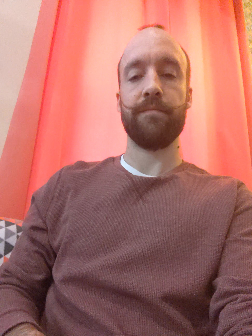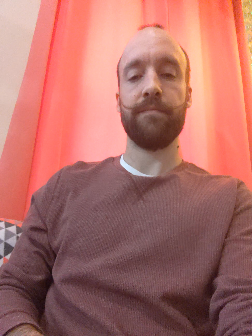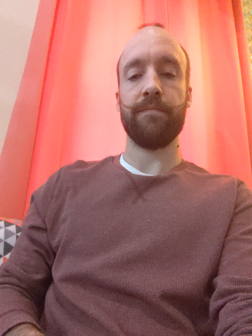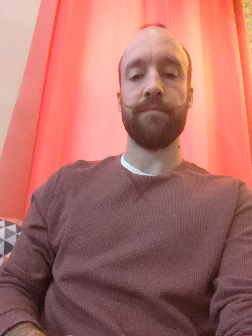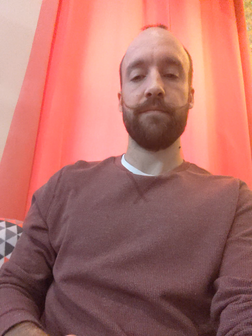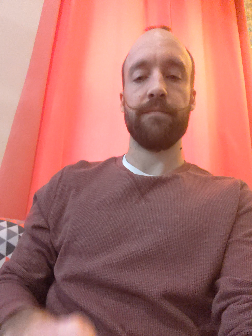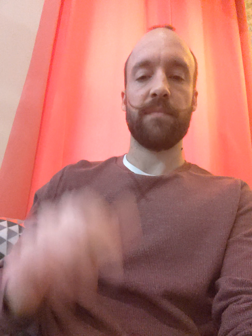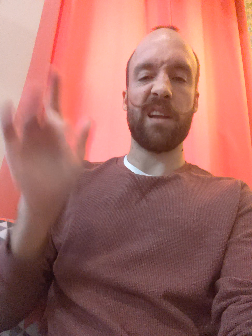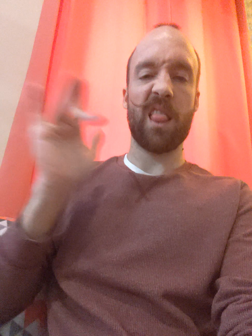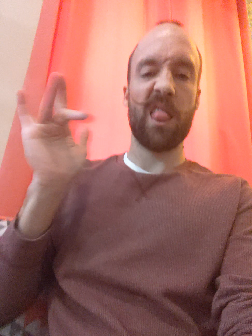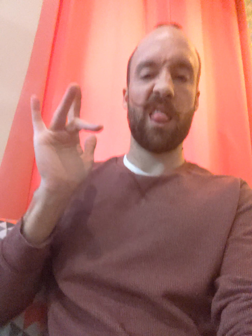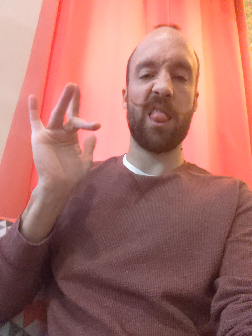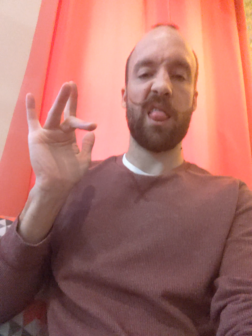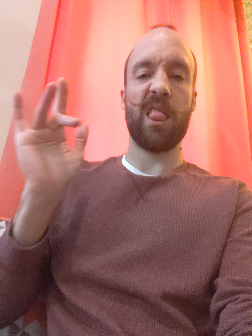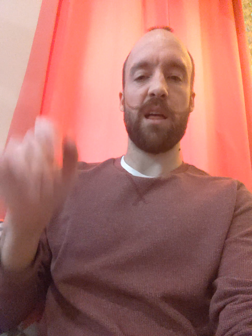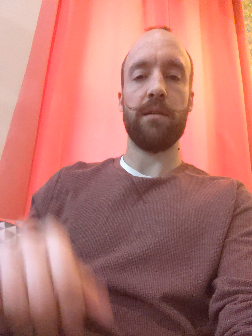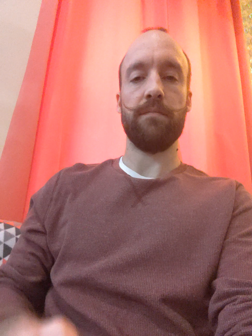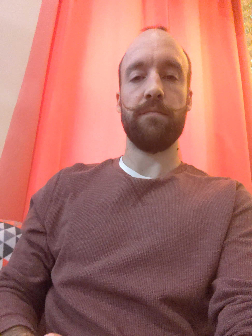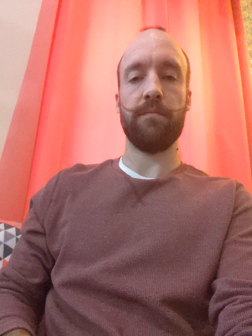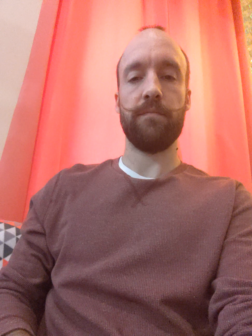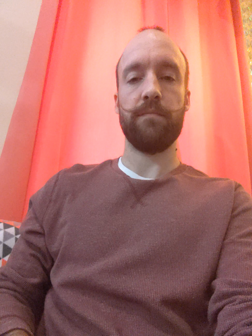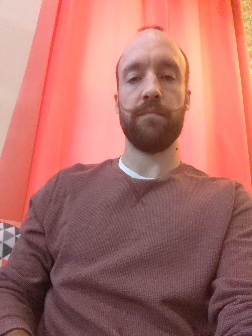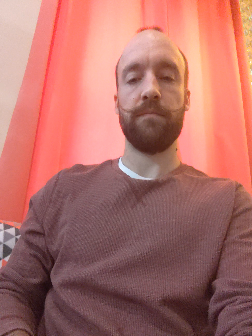yucky